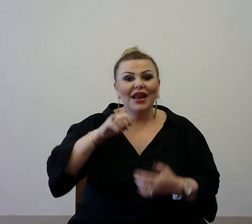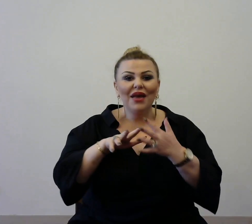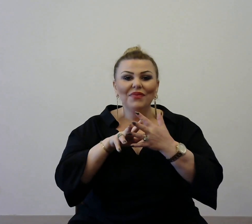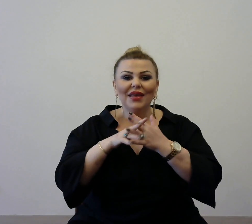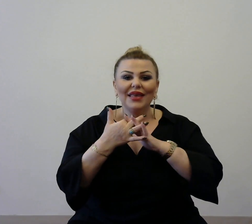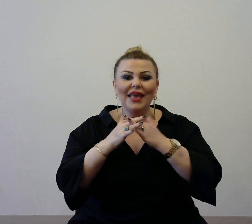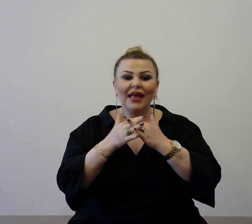kənd